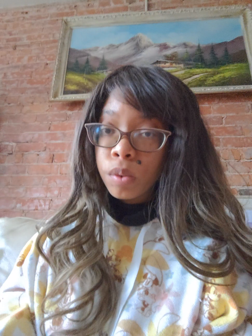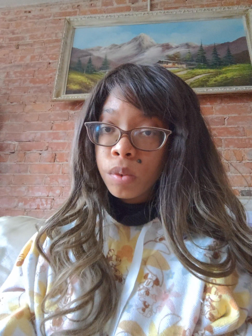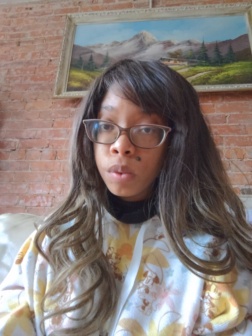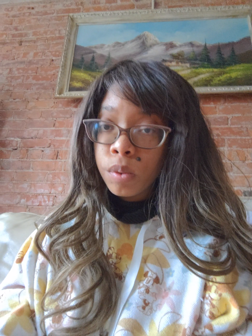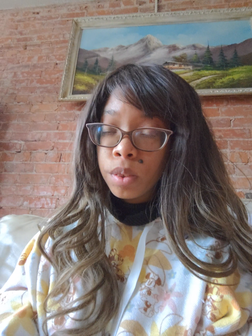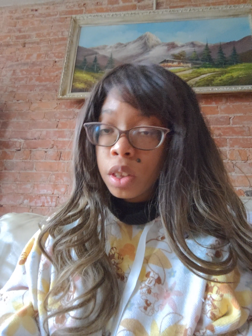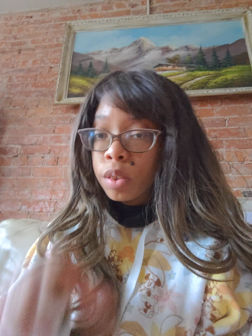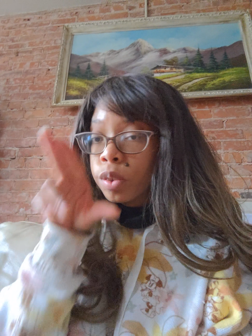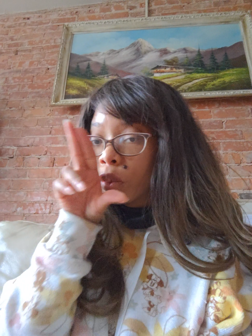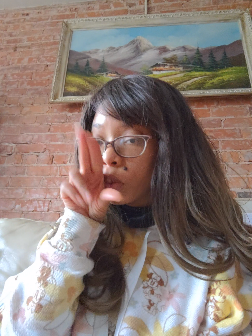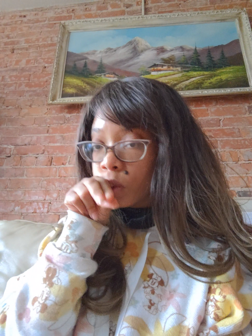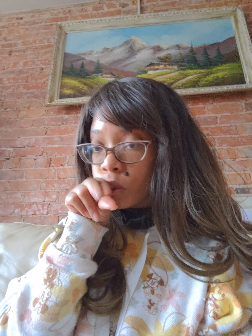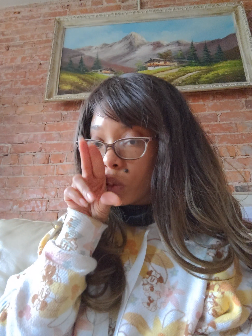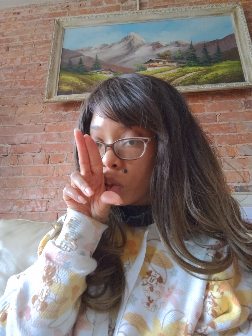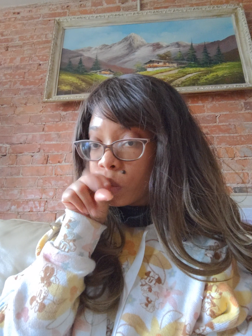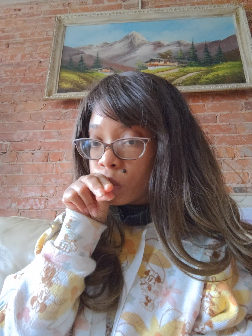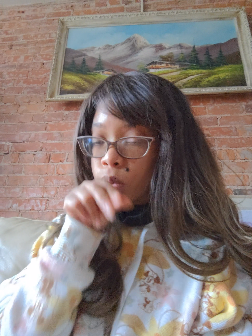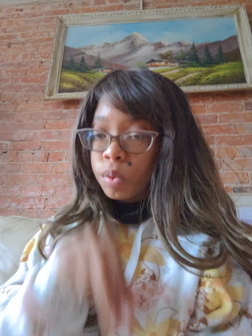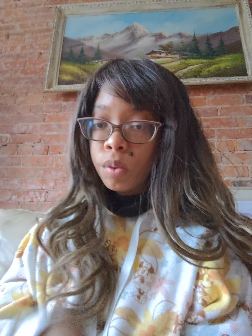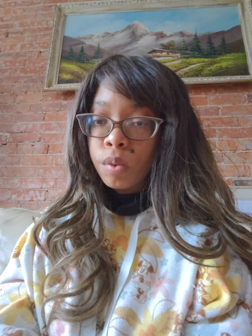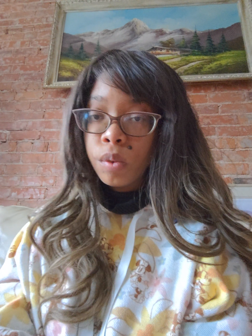duck